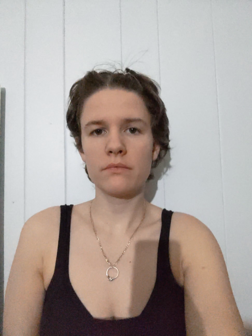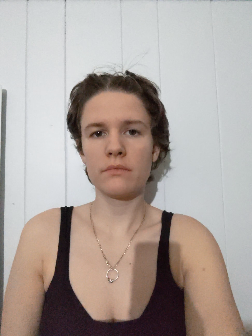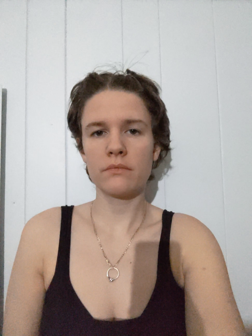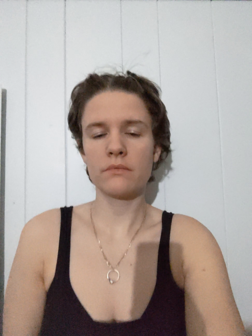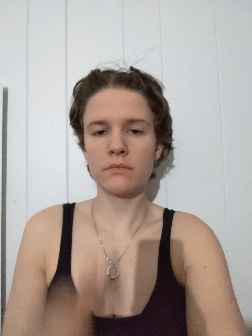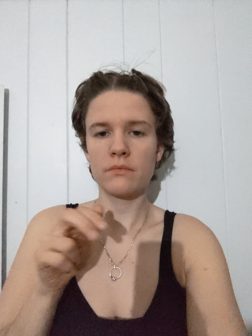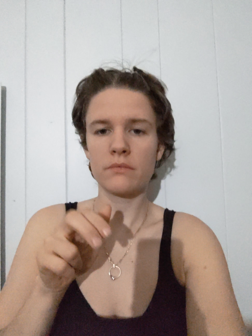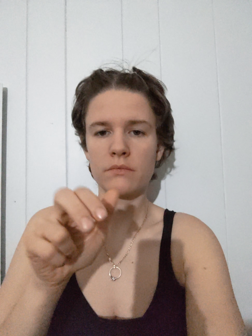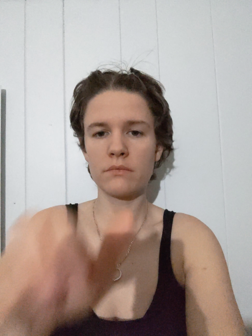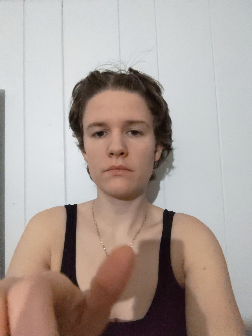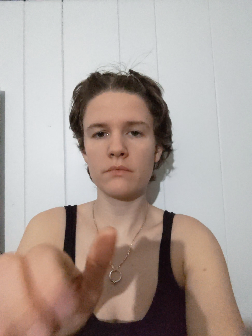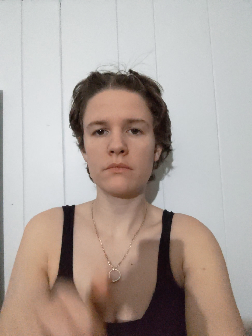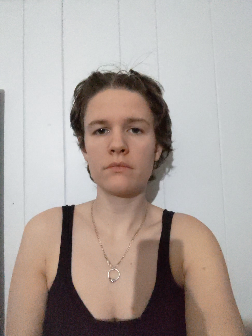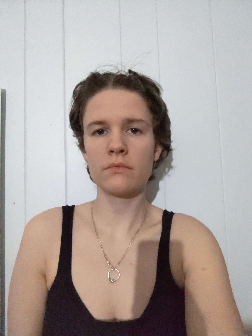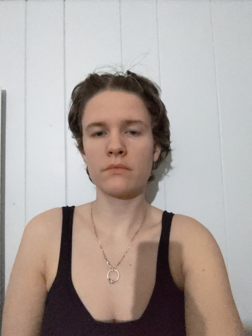ride